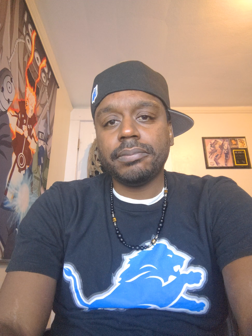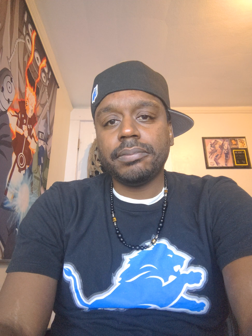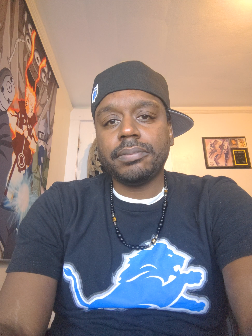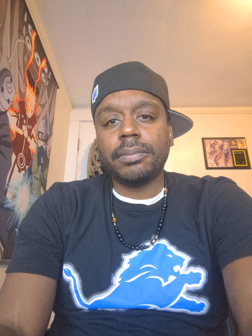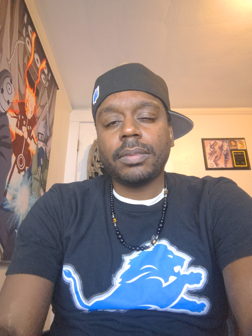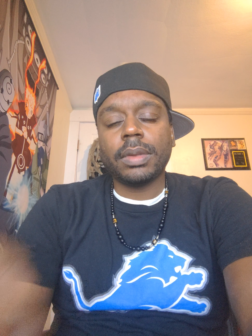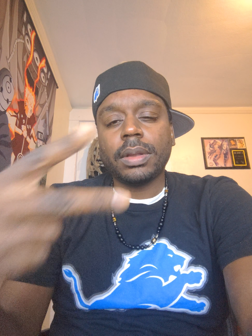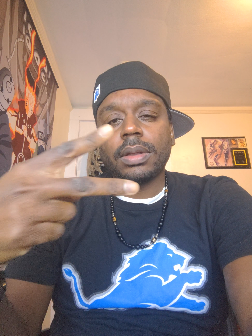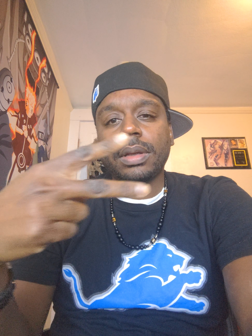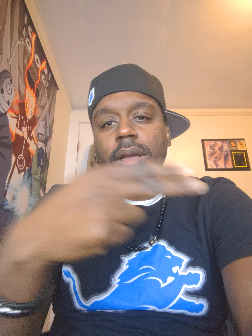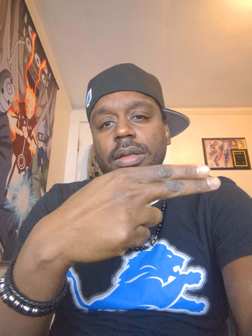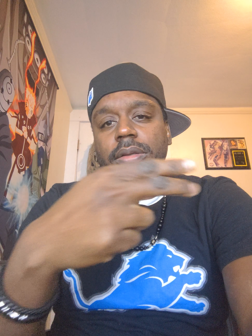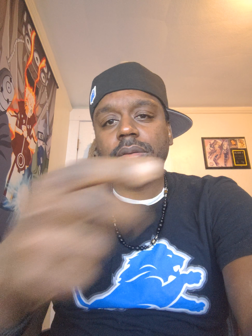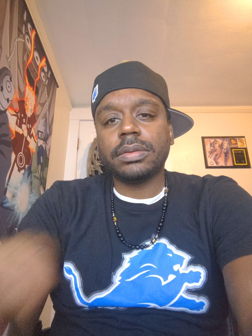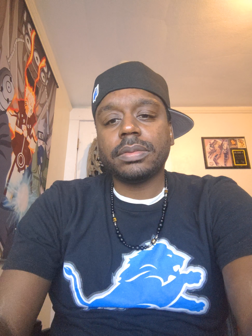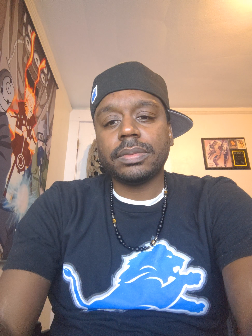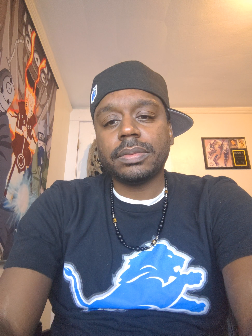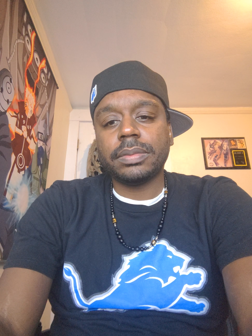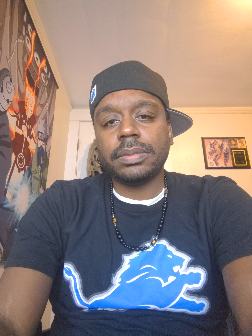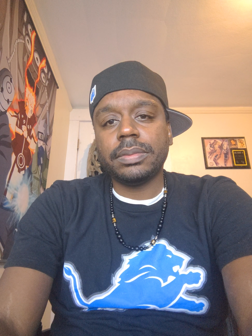cut